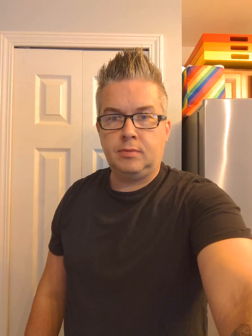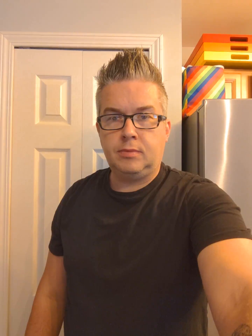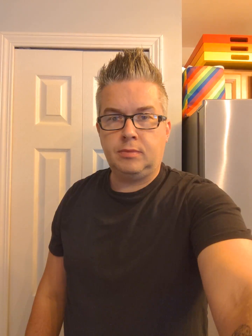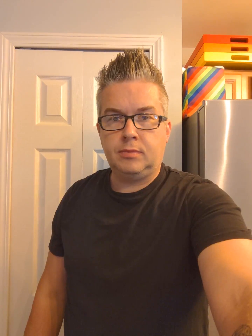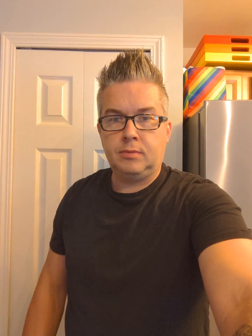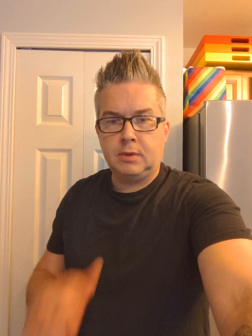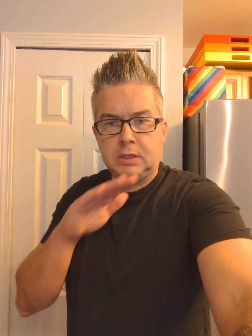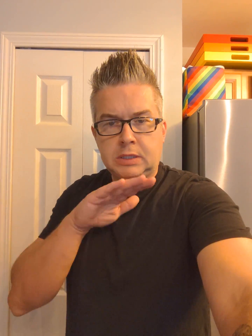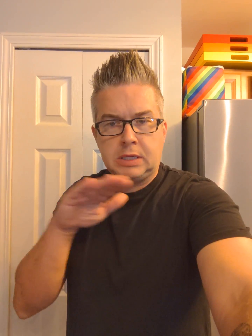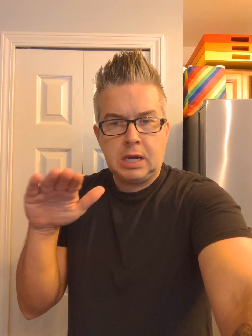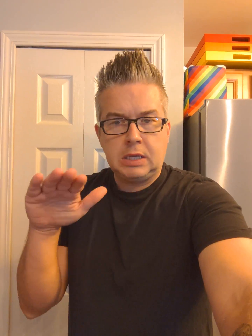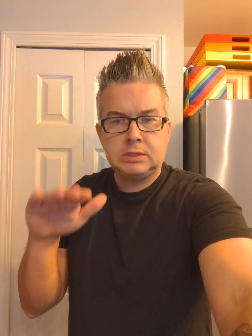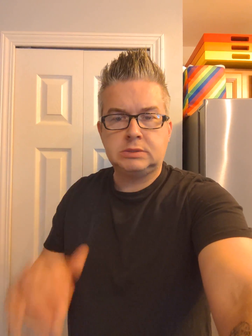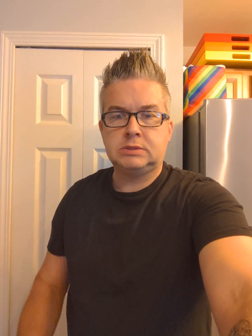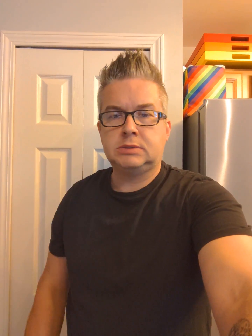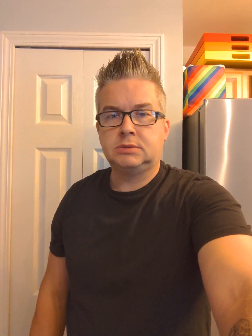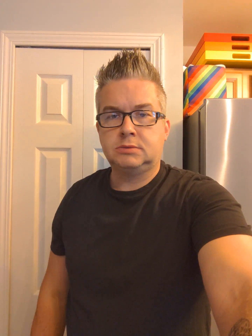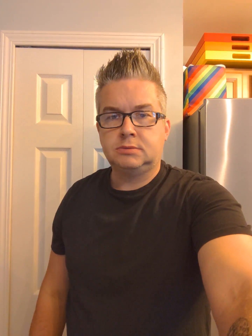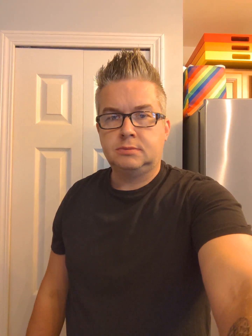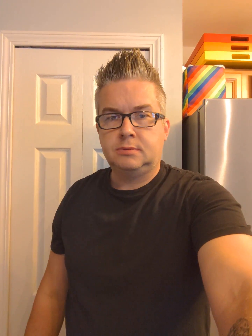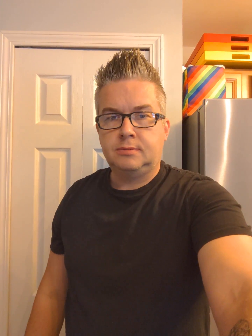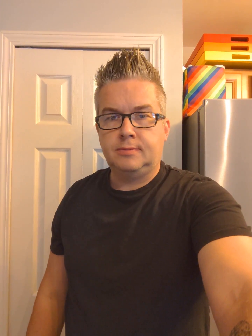nice